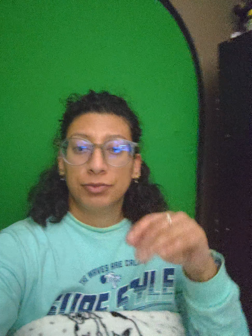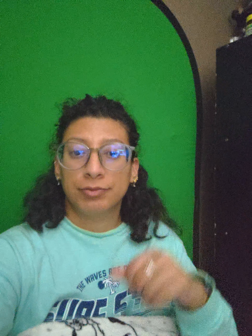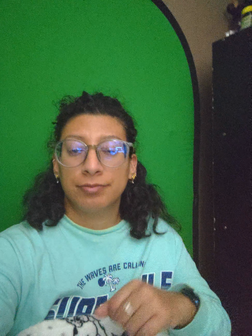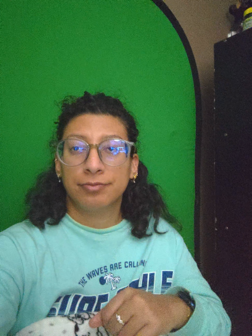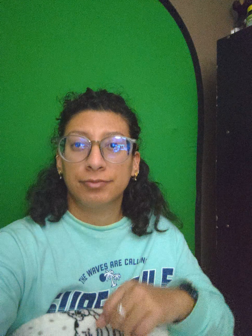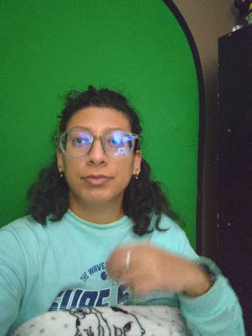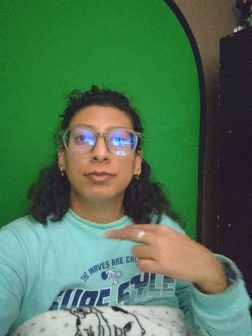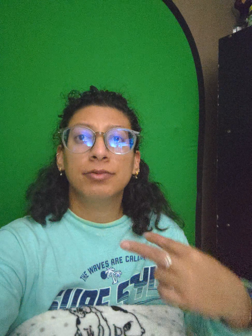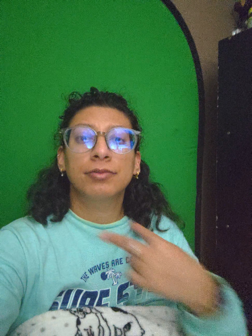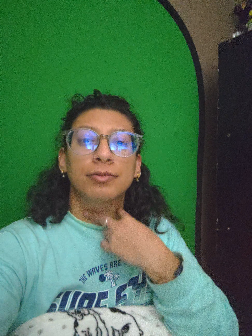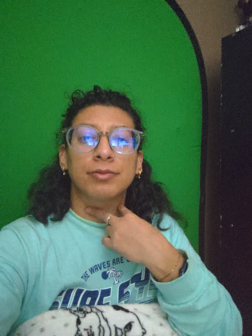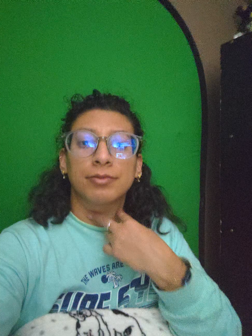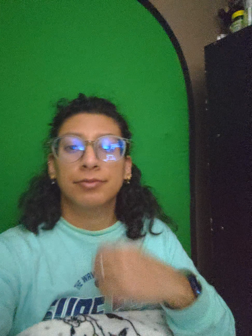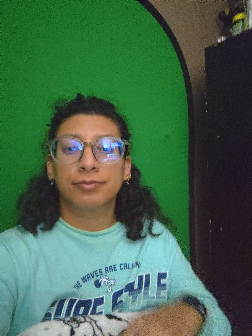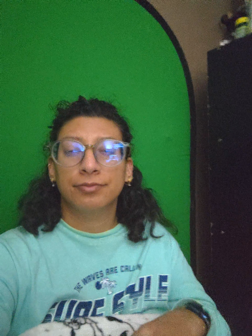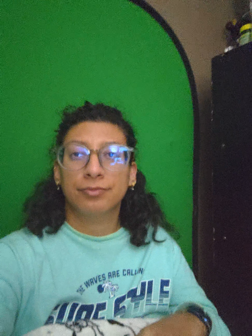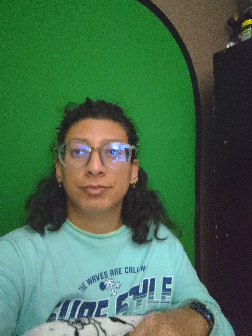stuck